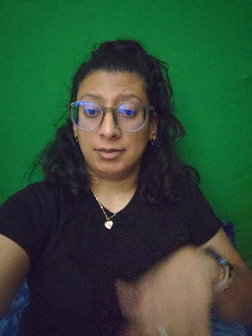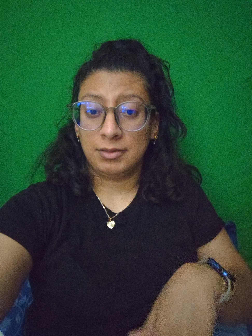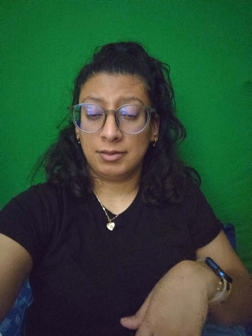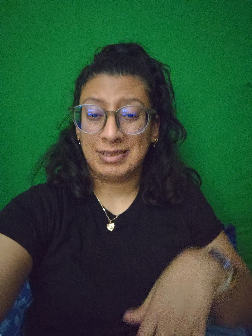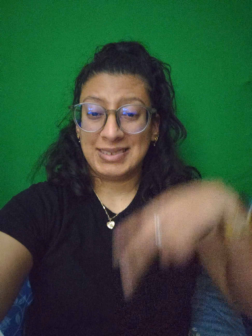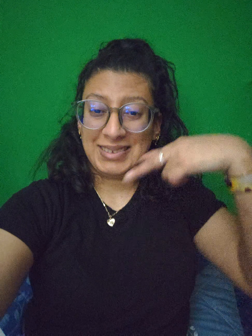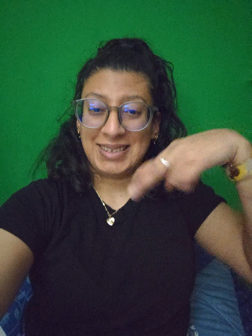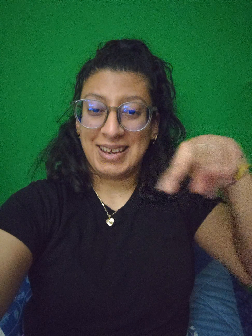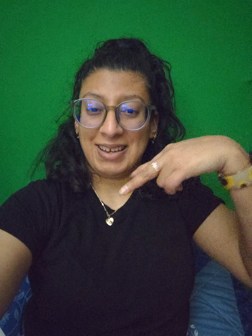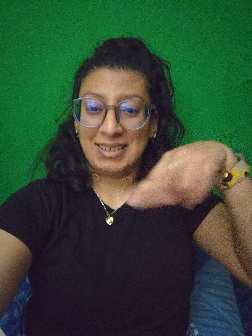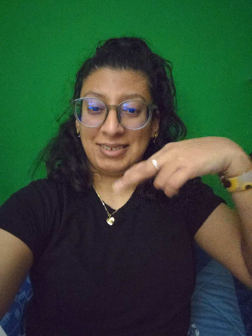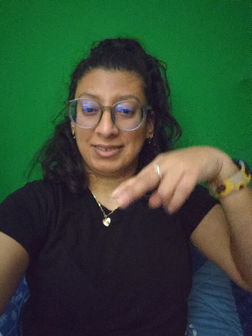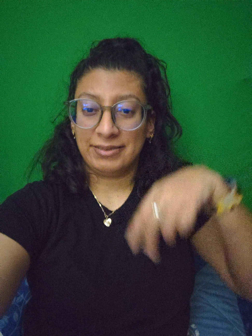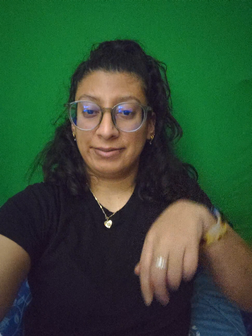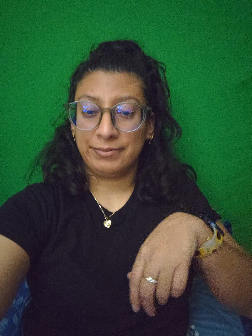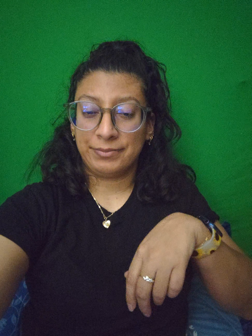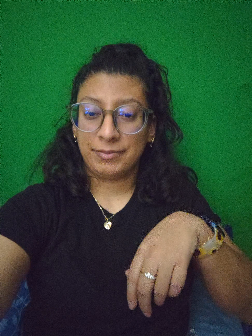dance